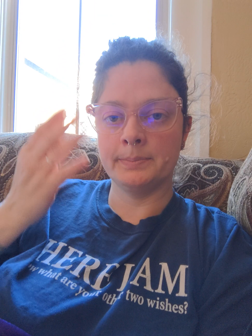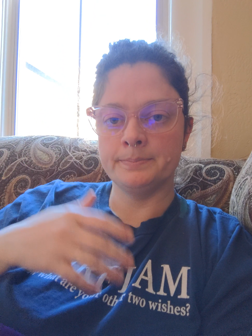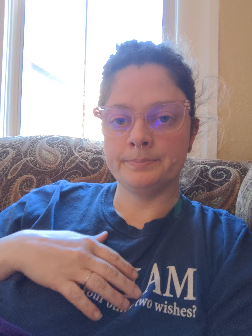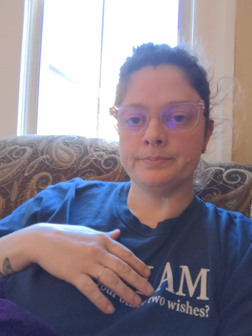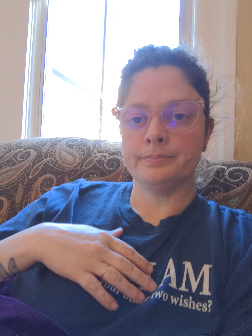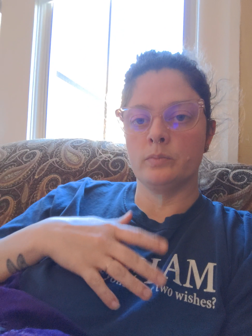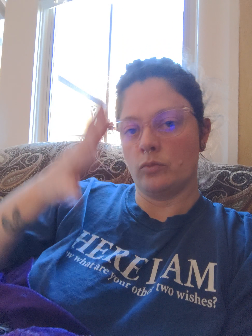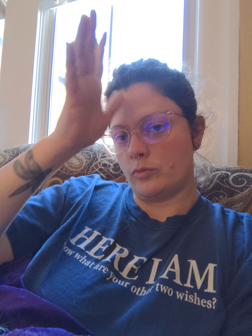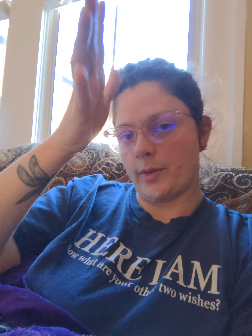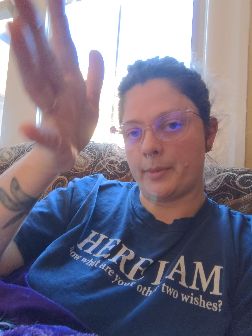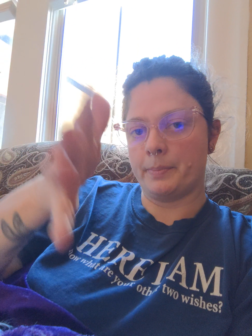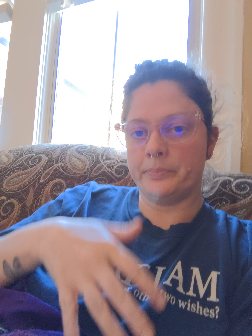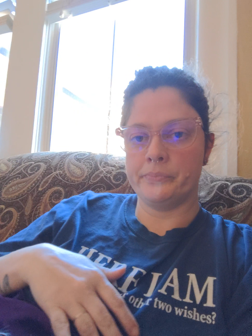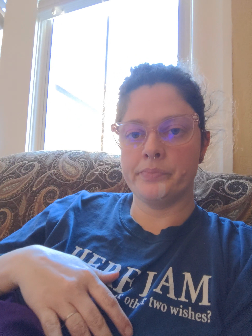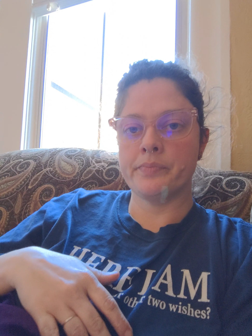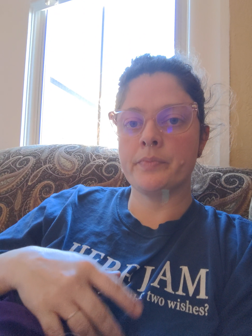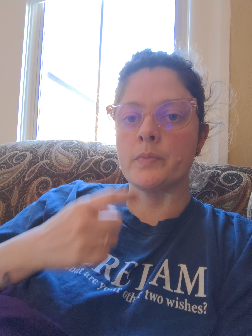grandpa